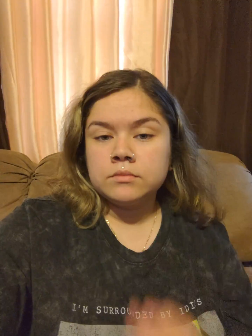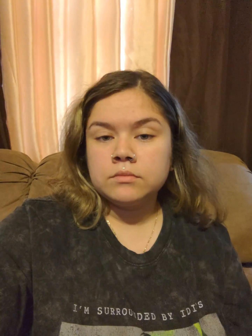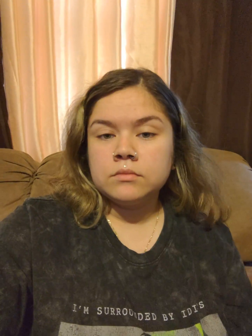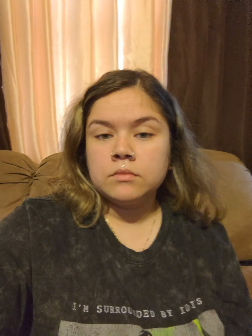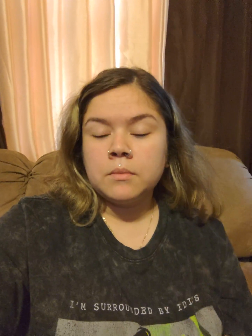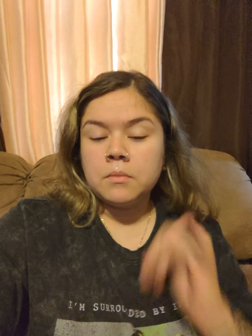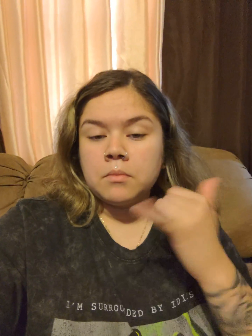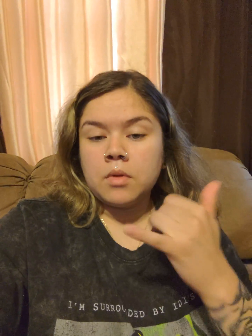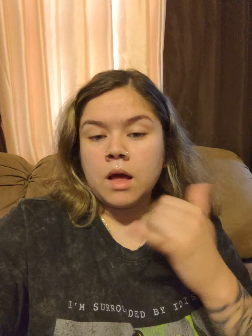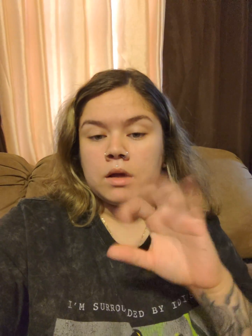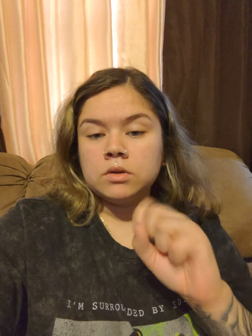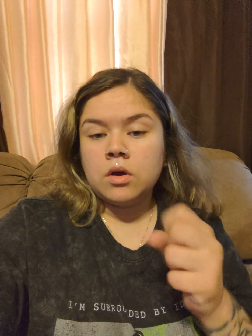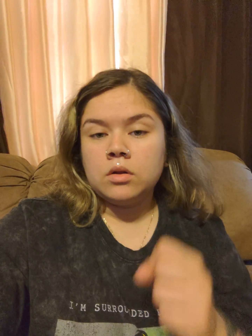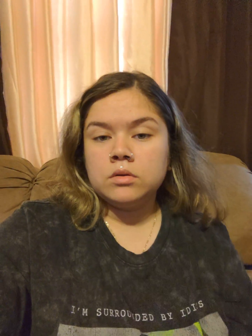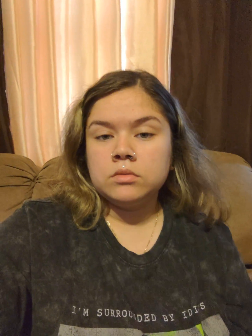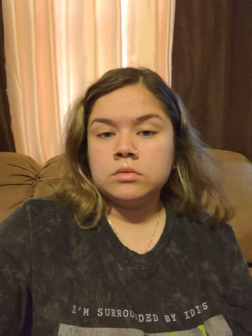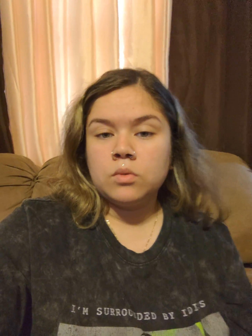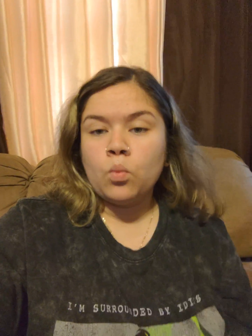play dough